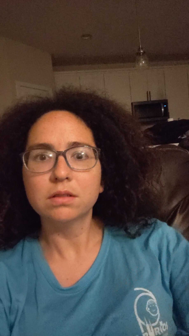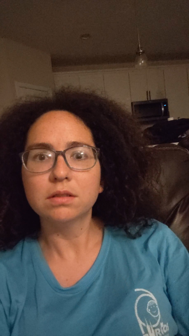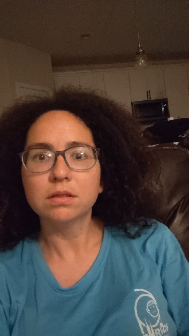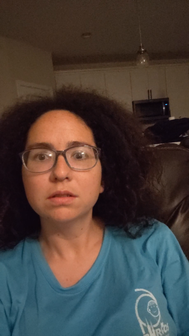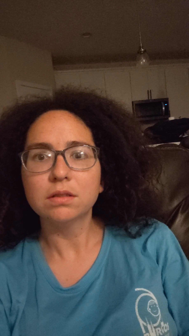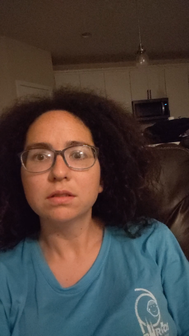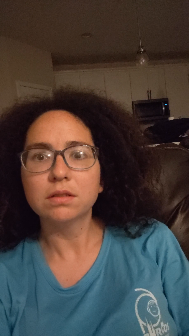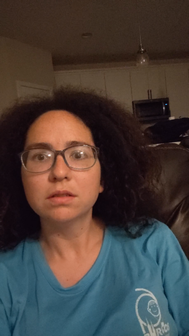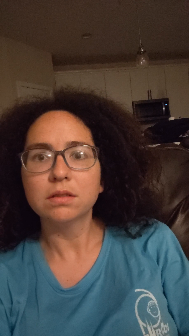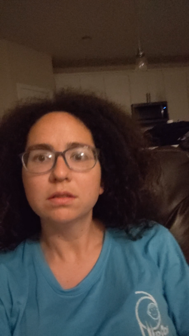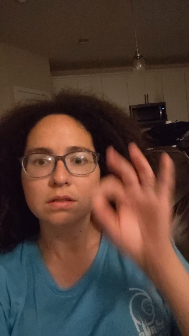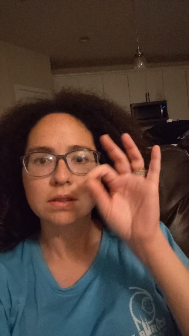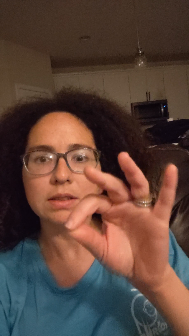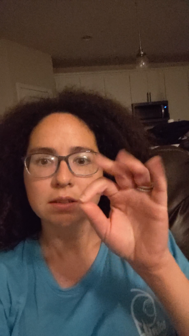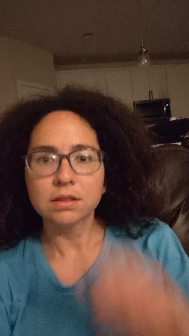fit